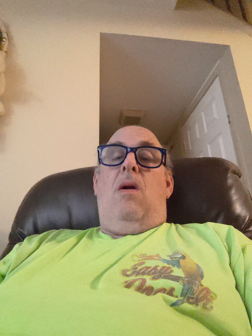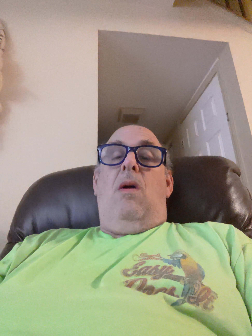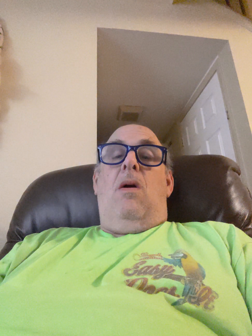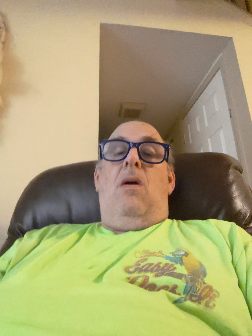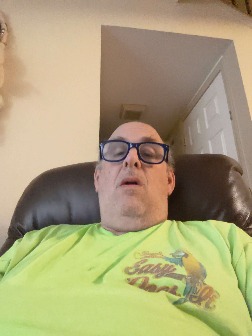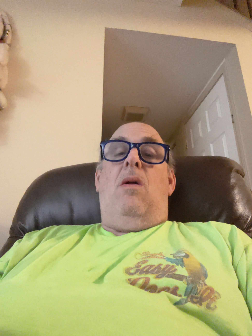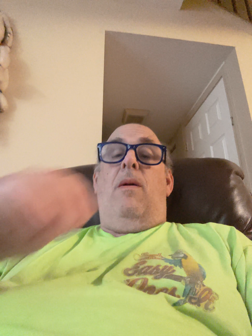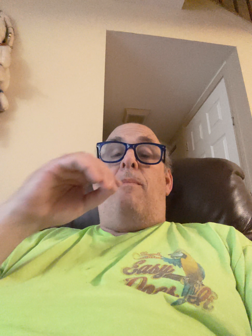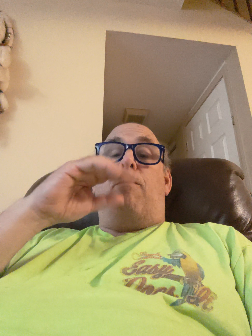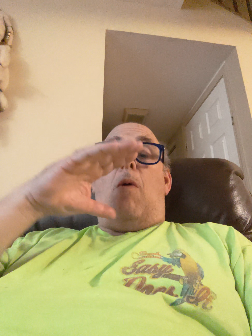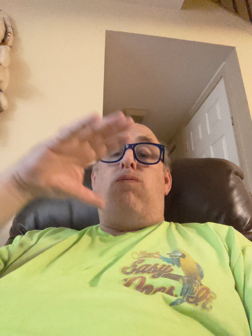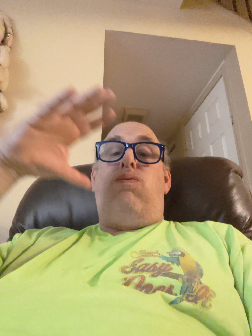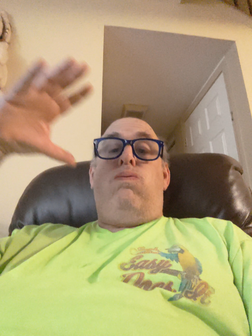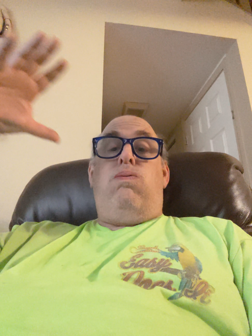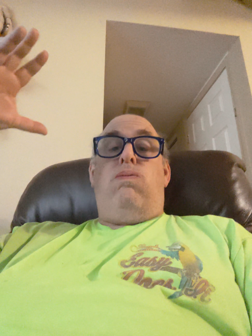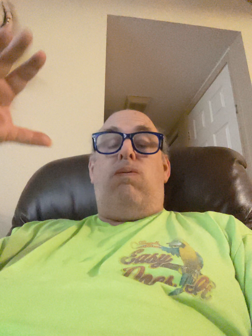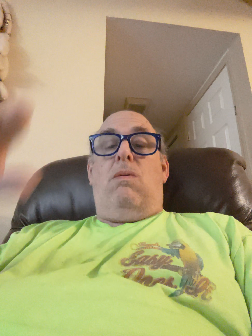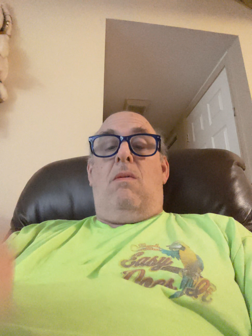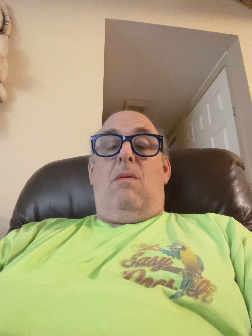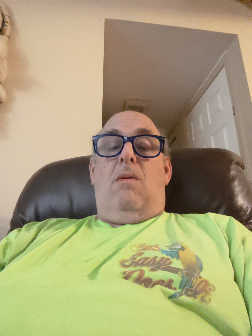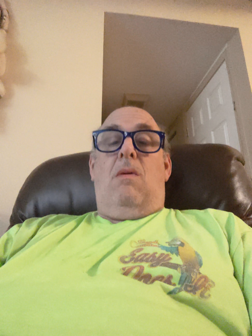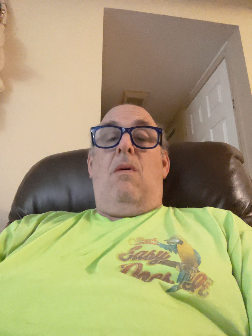balloon